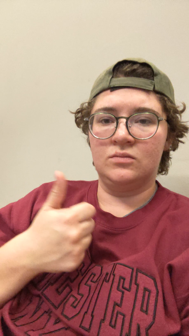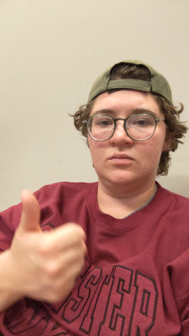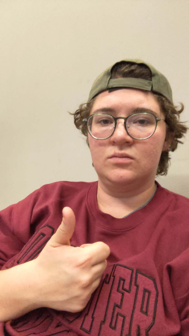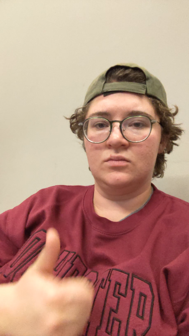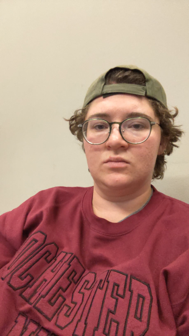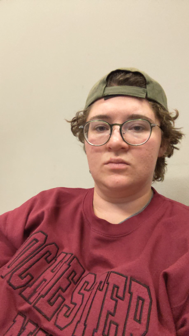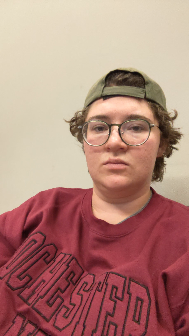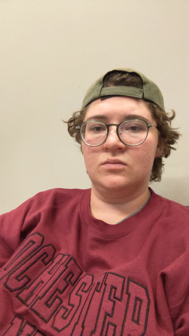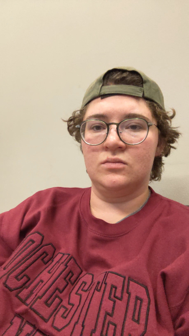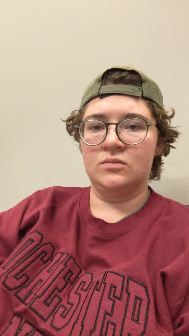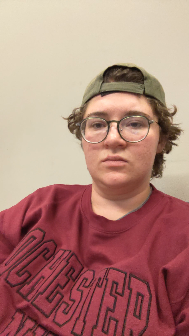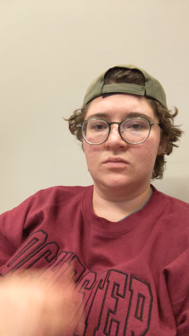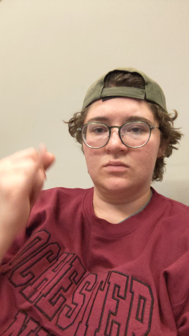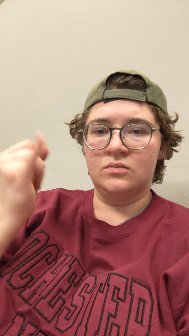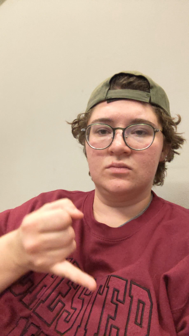last